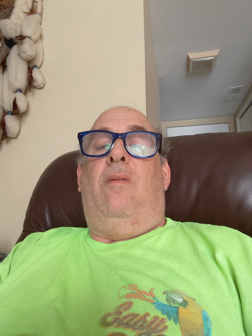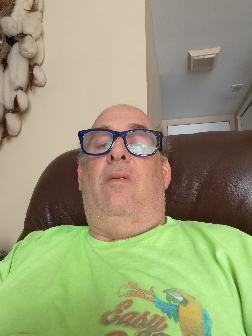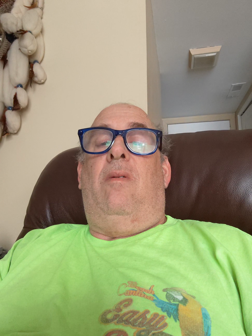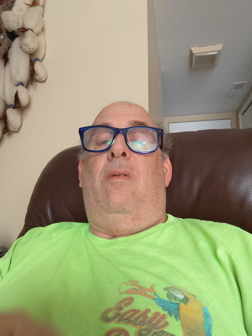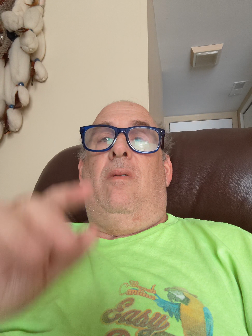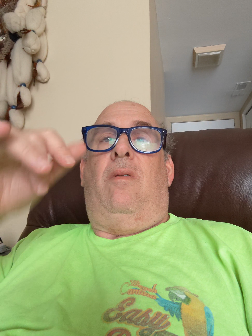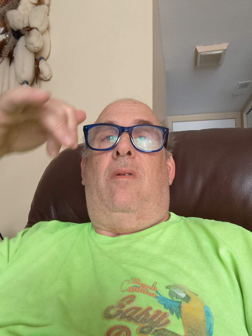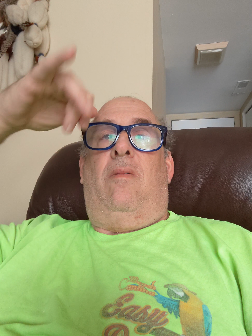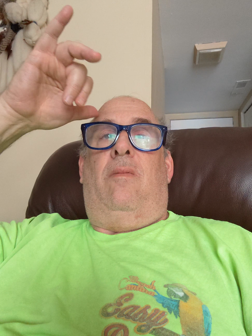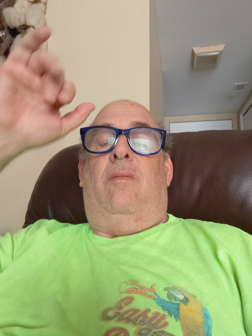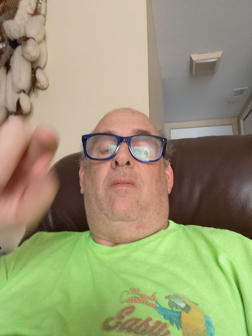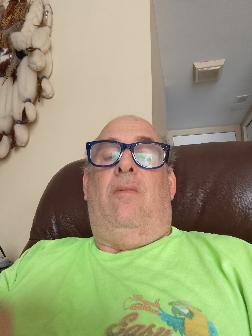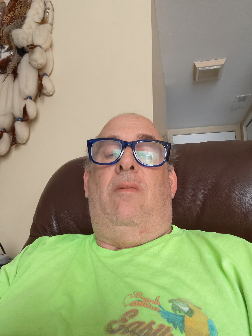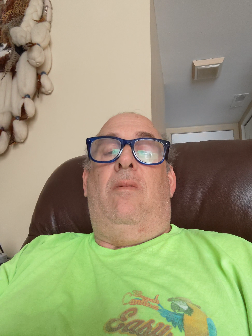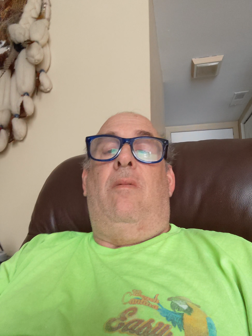cow